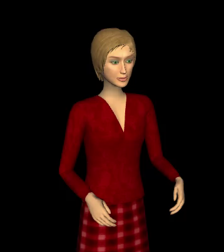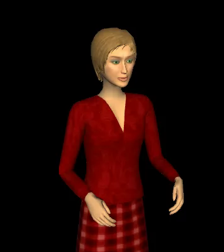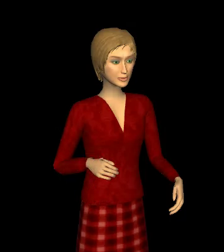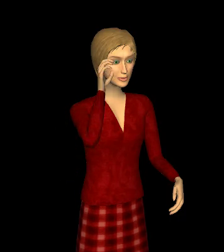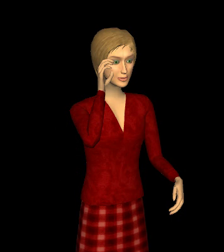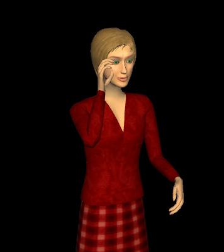يستمع